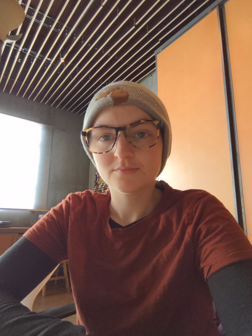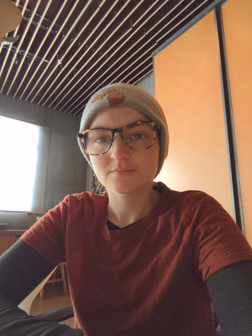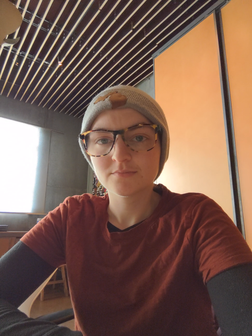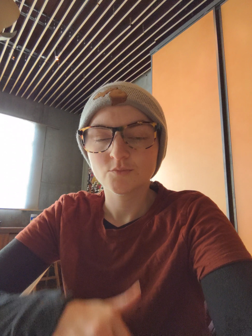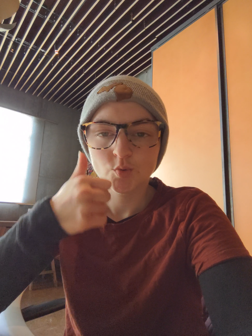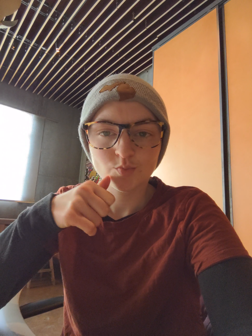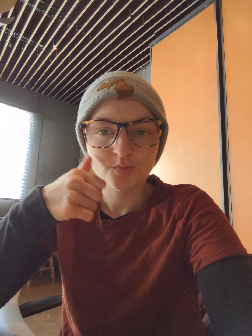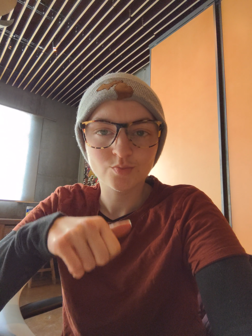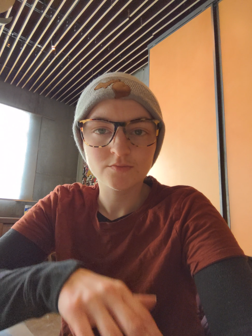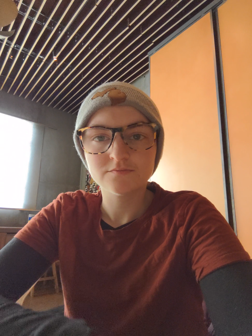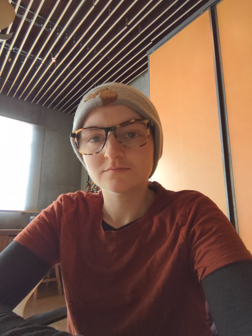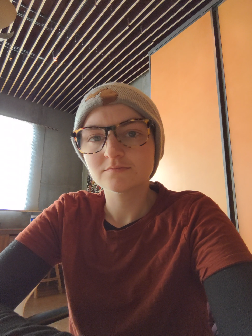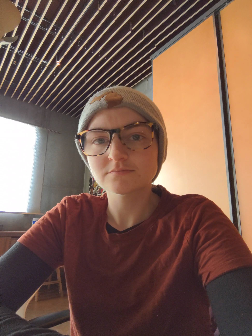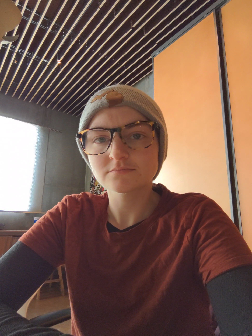girl